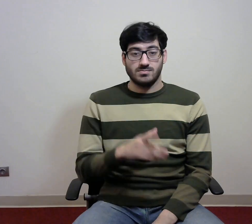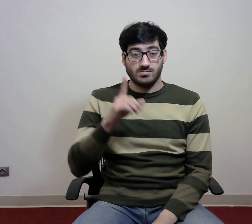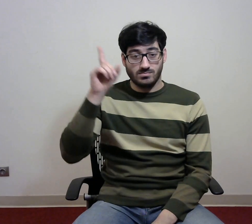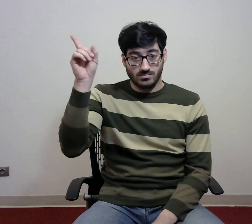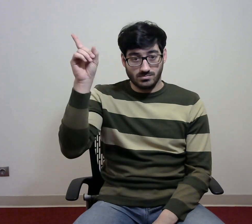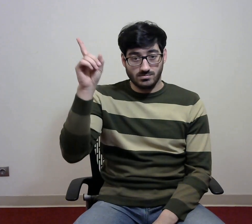O